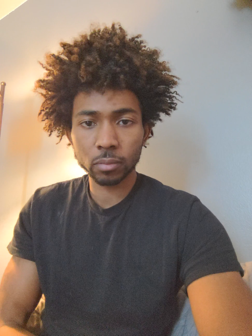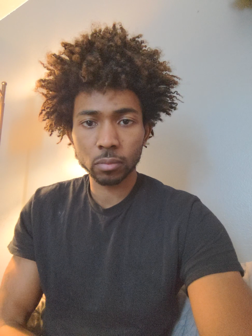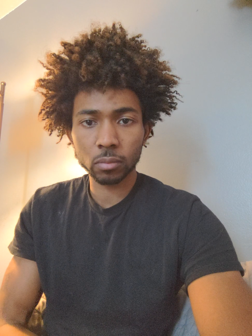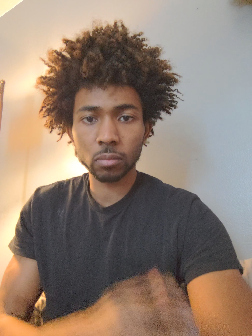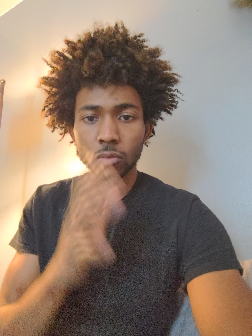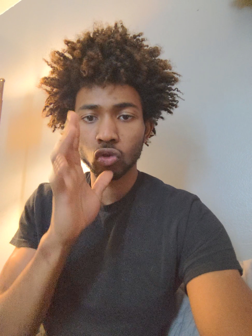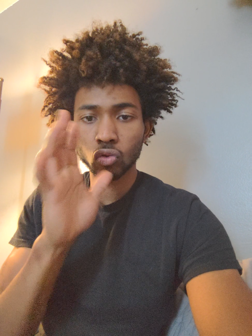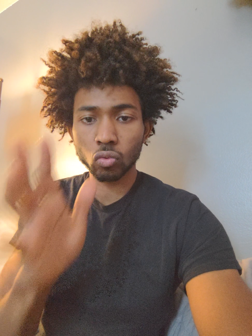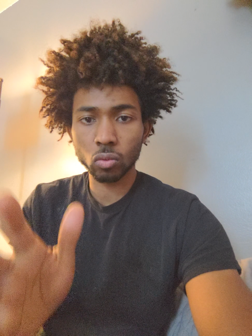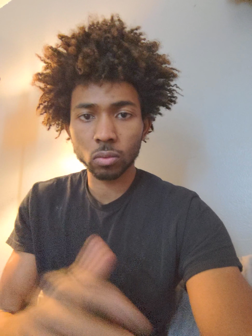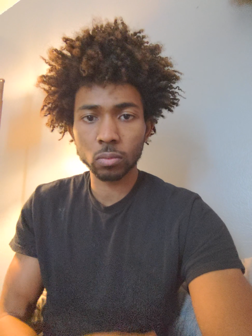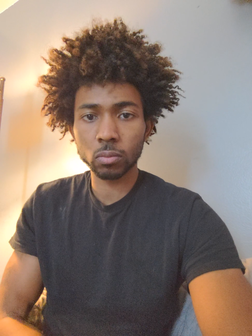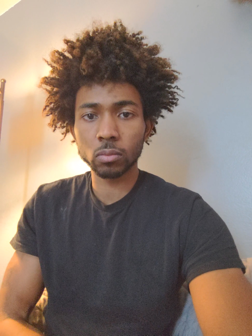grandma